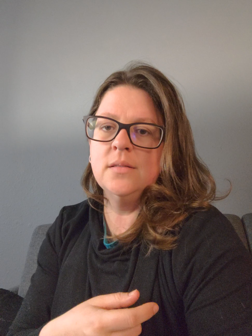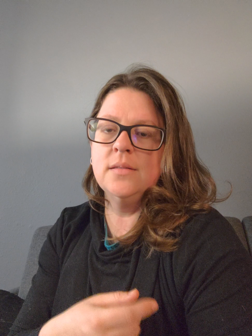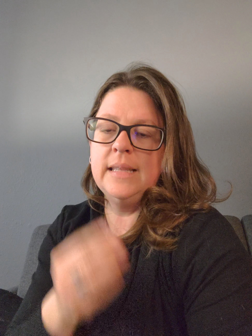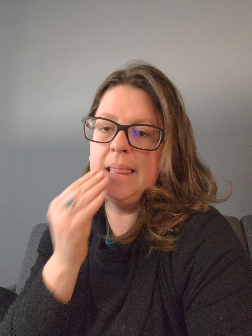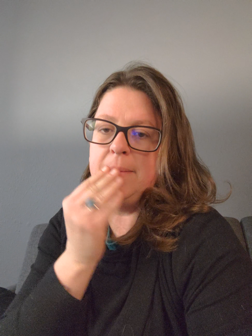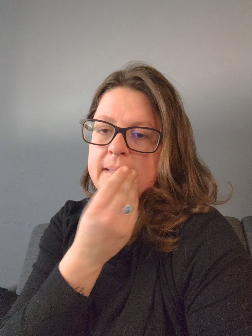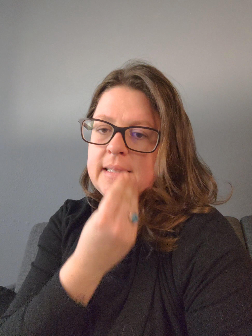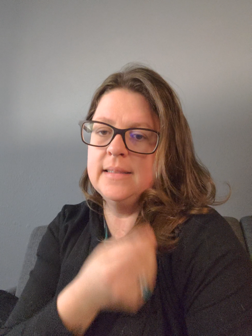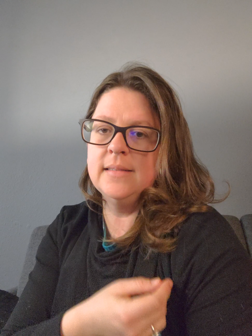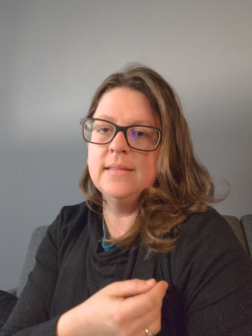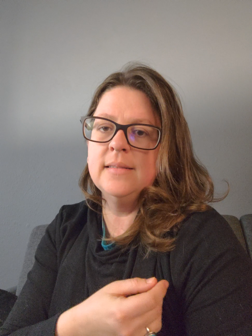napkin